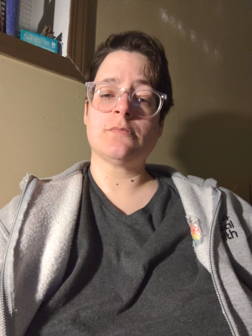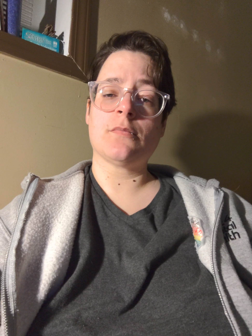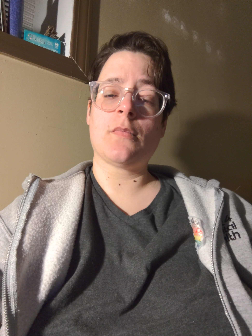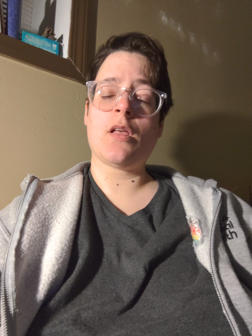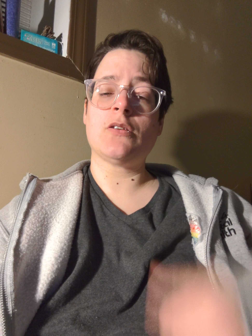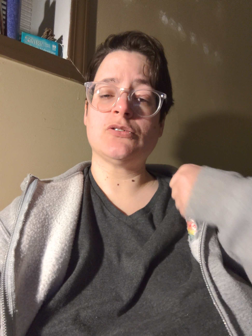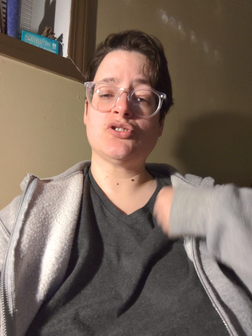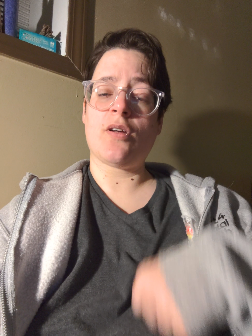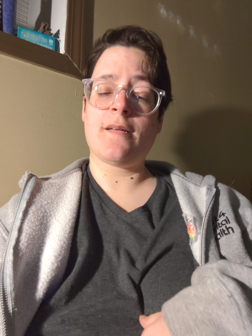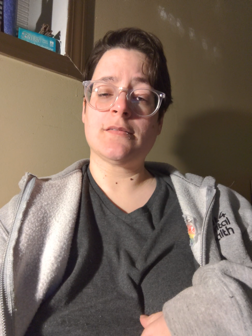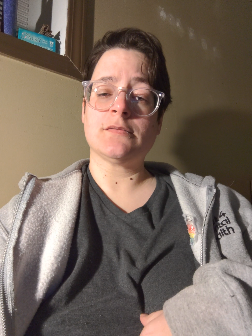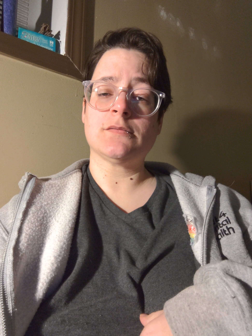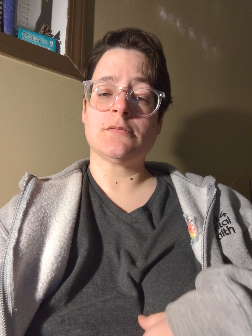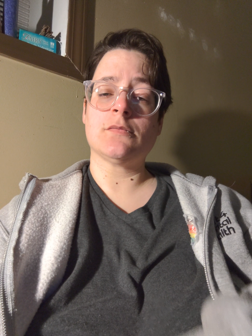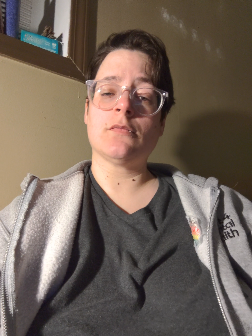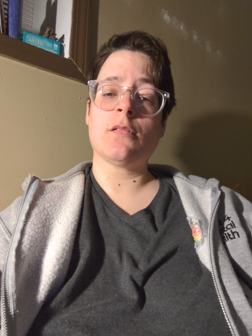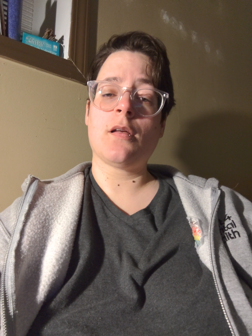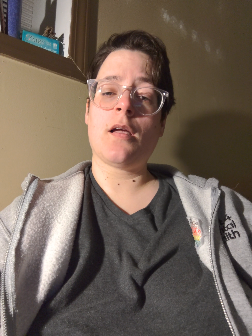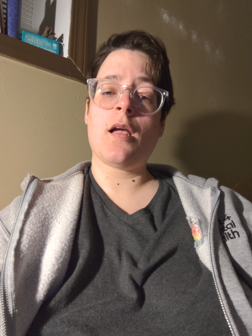jacket